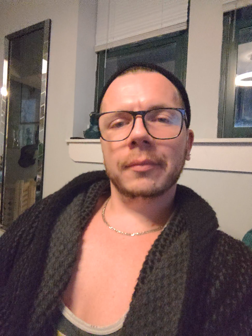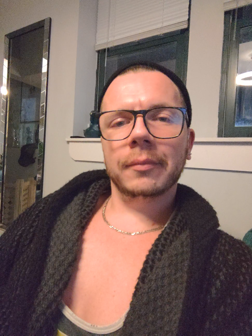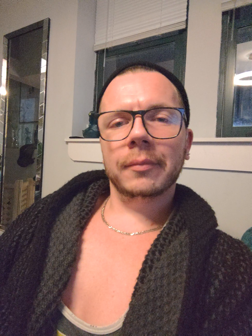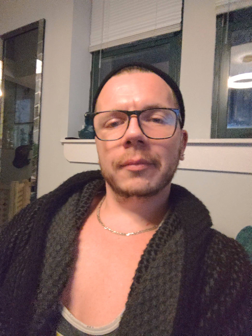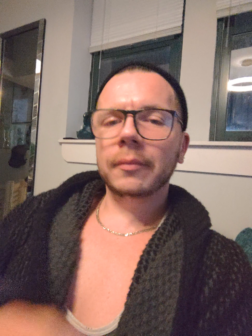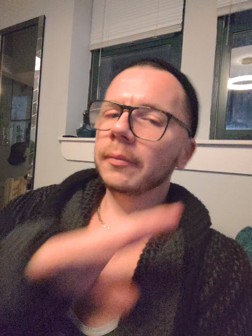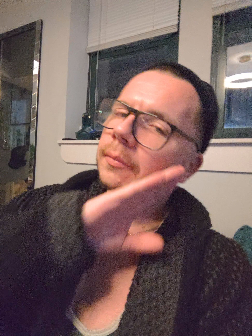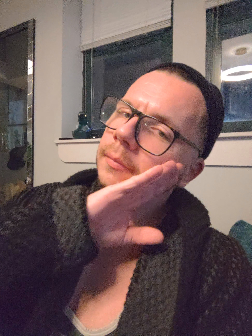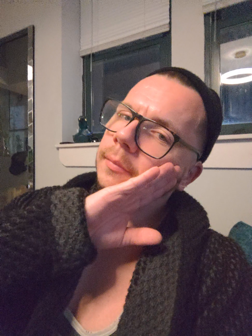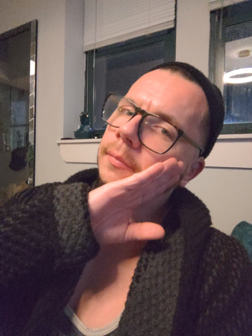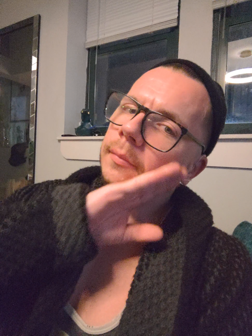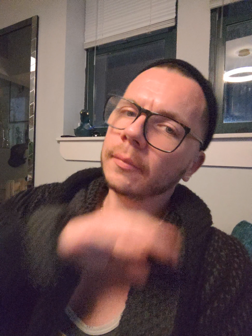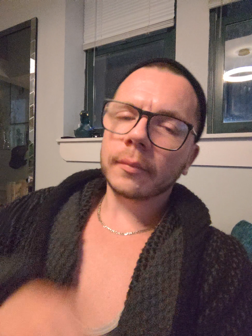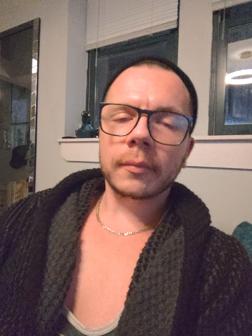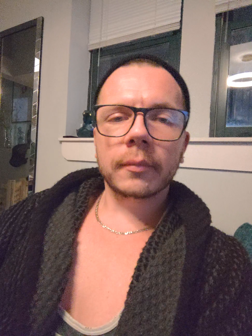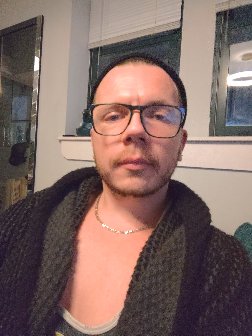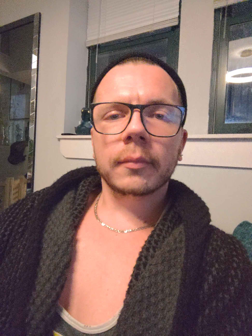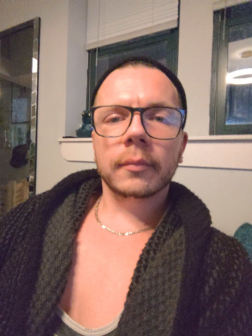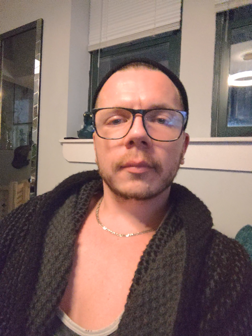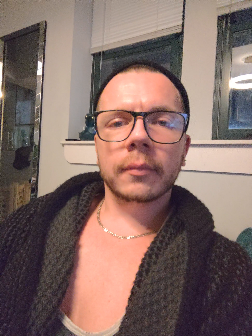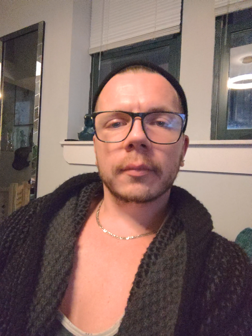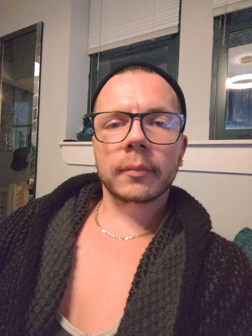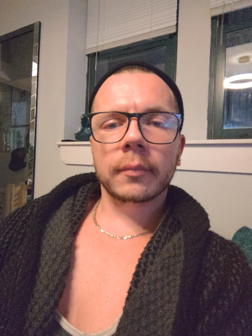bed